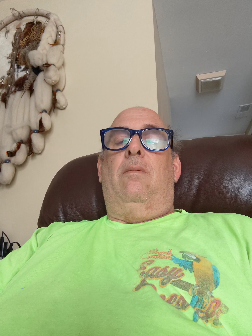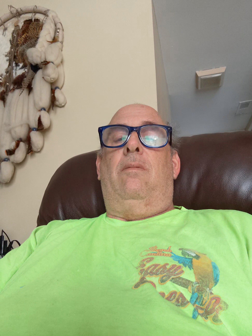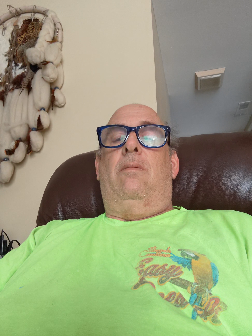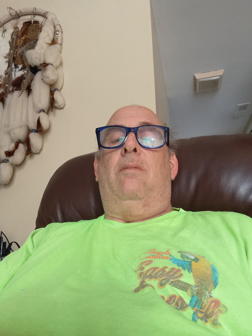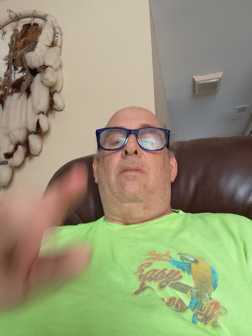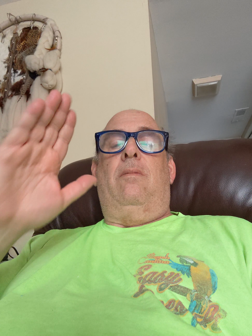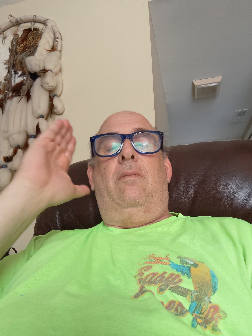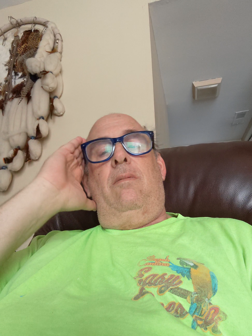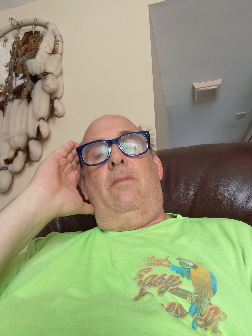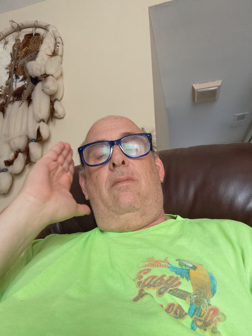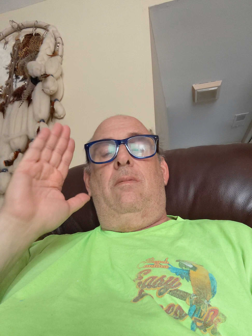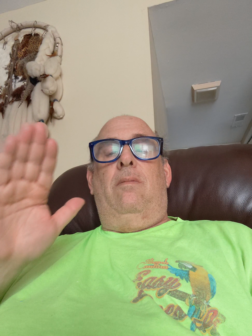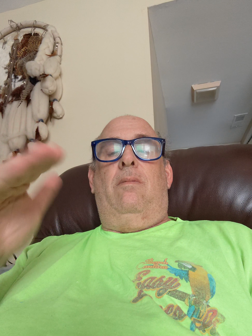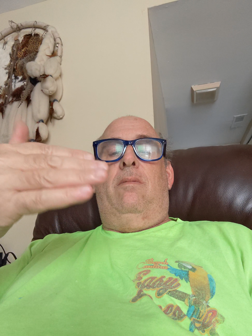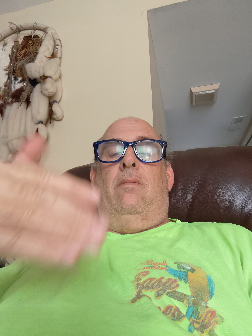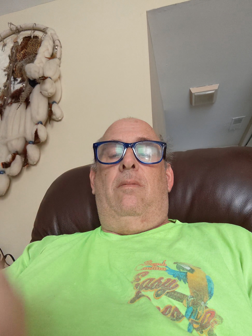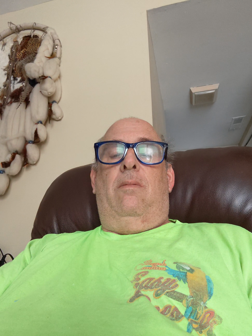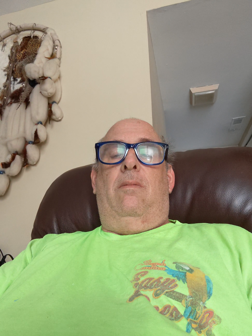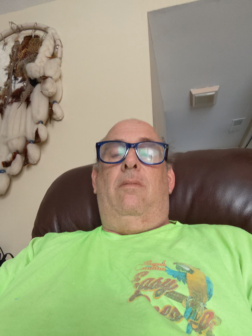bedroom